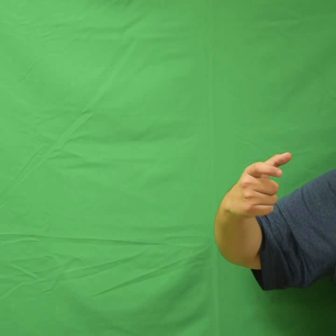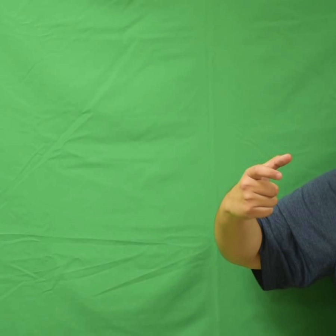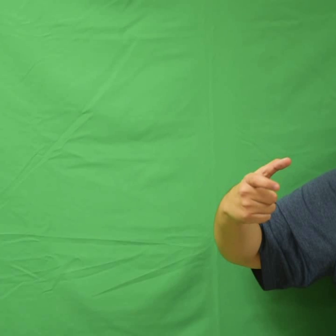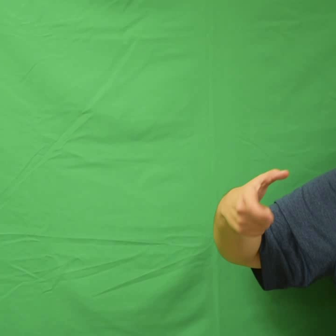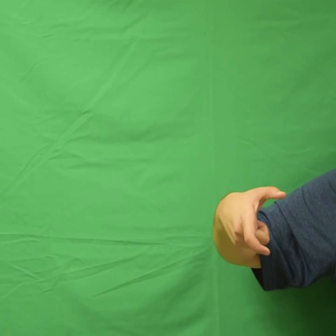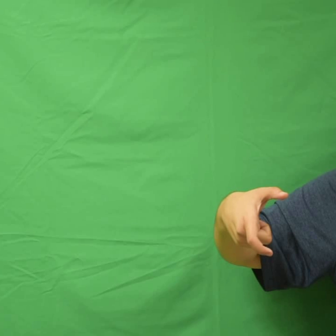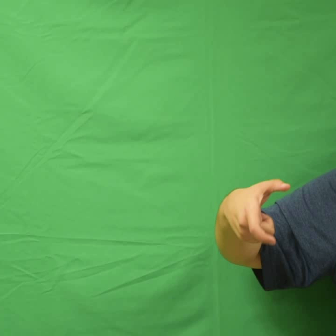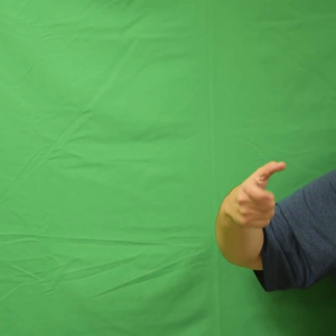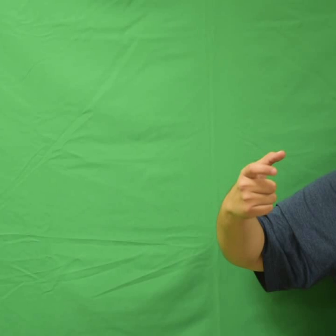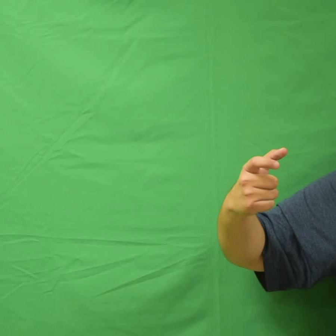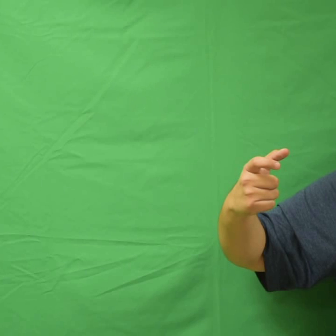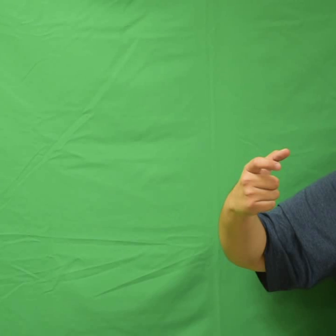Q